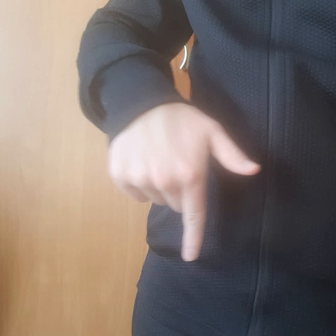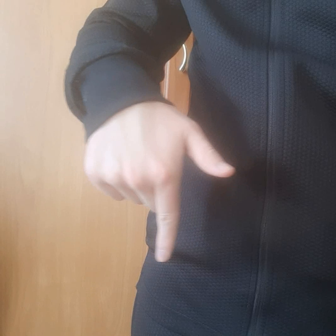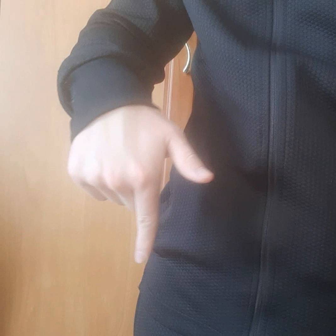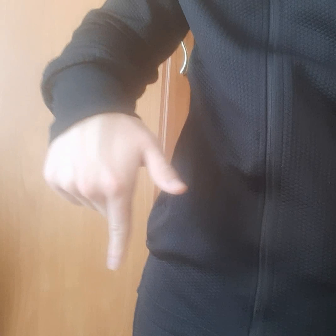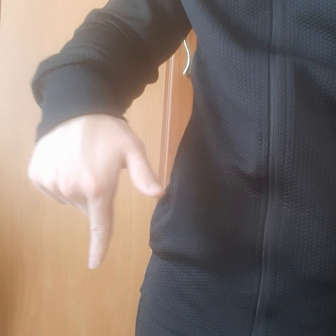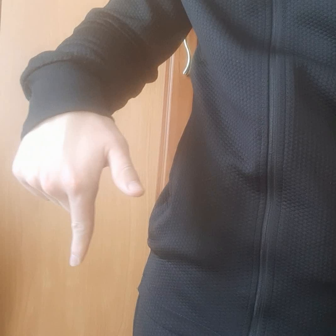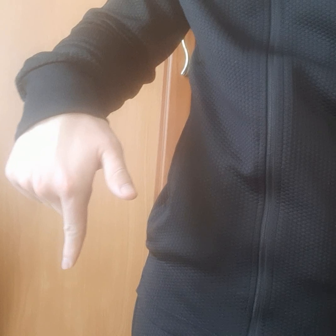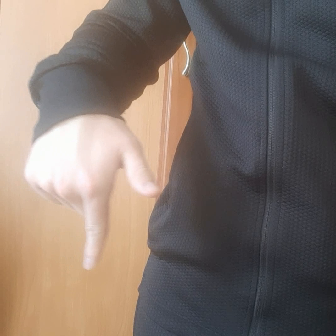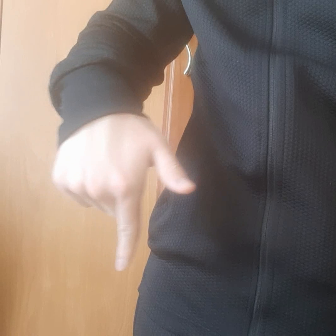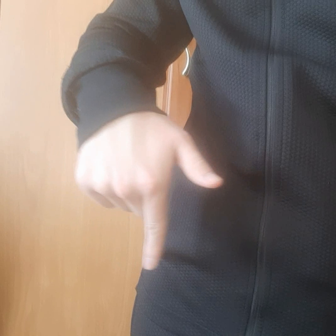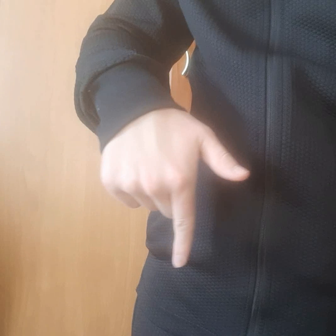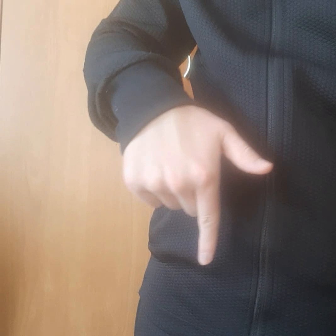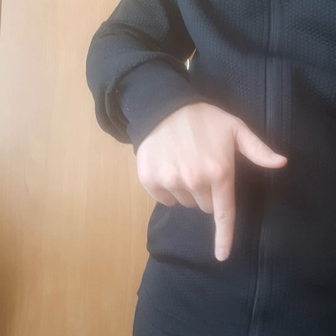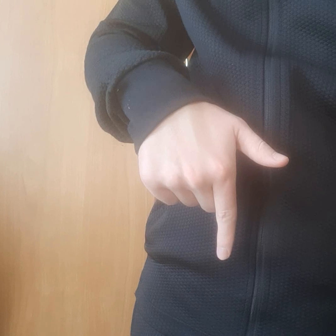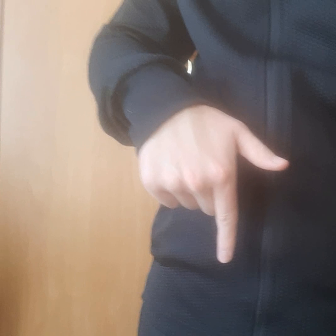Ґ